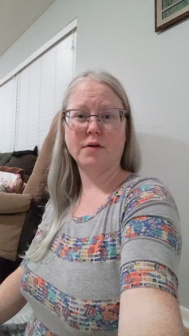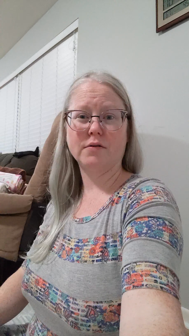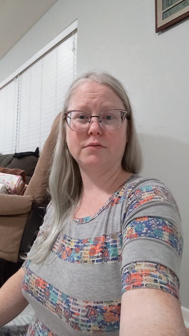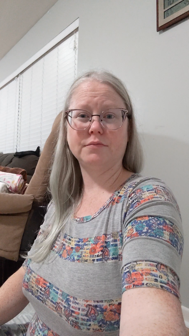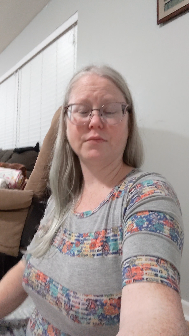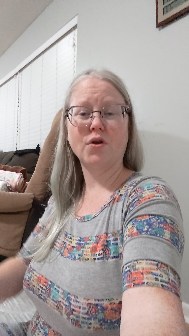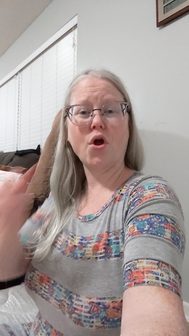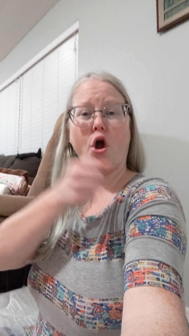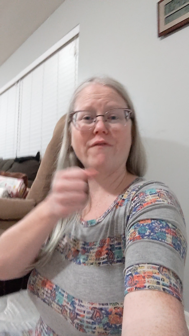coffee